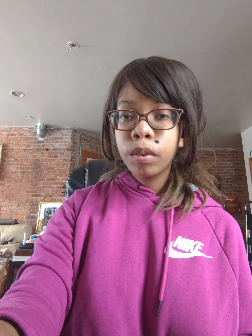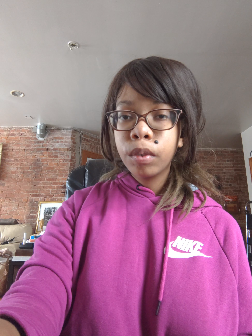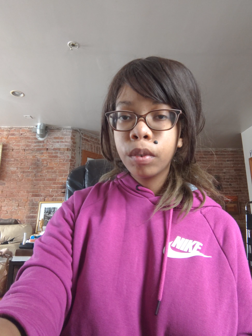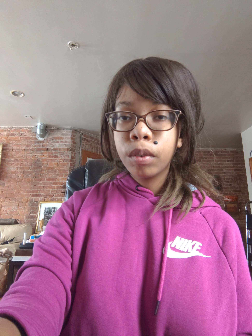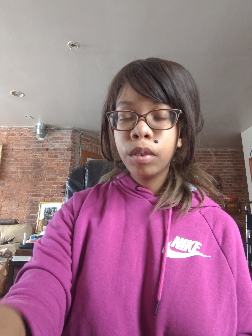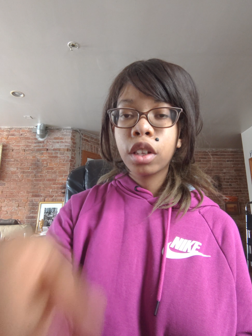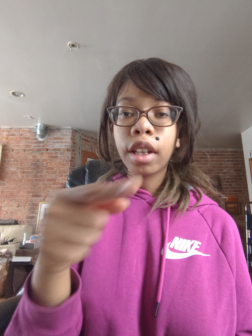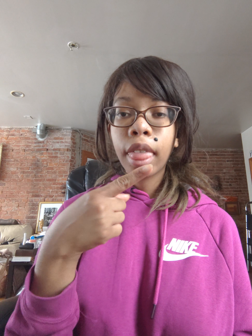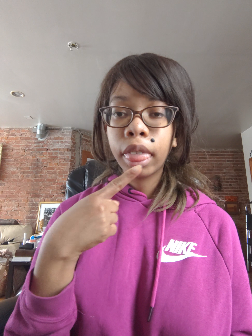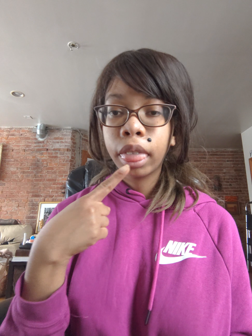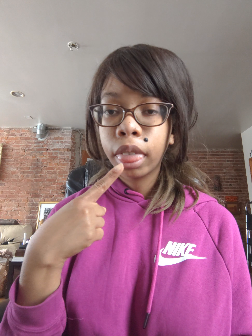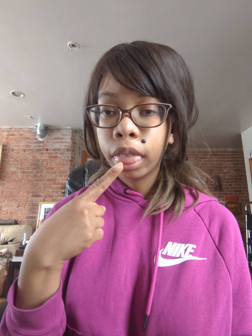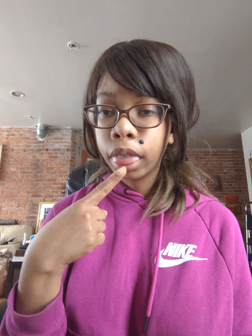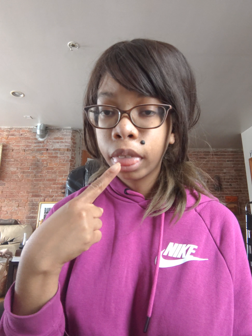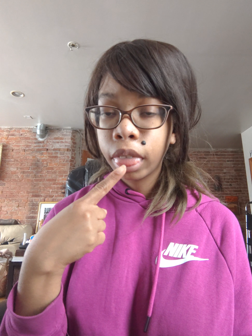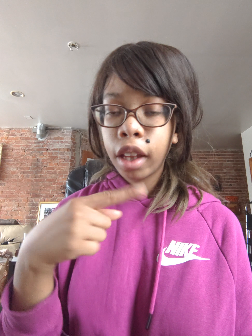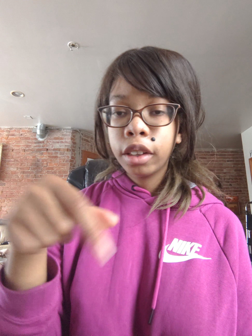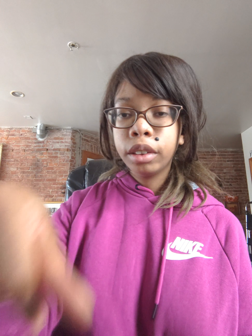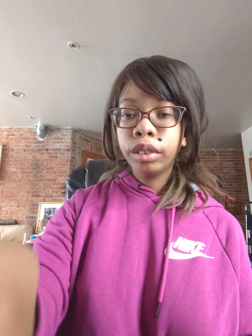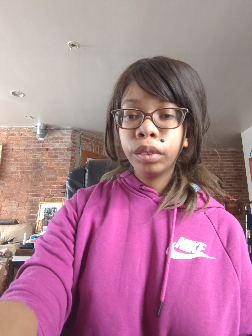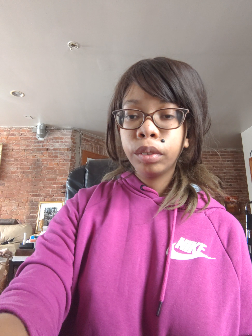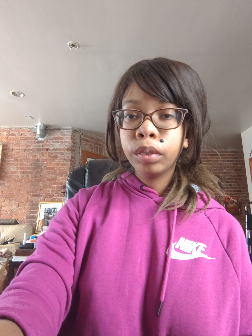tongue